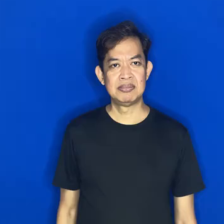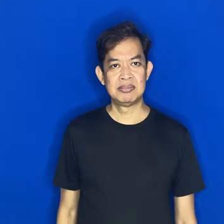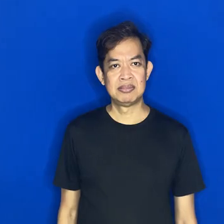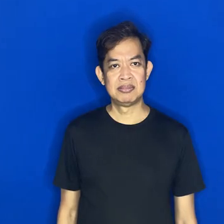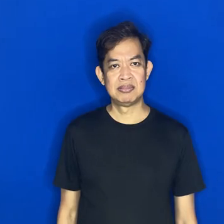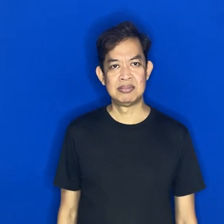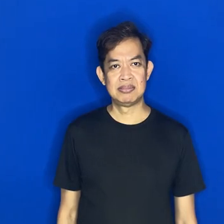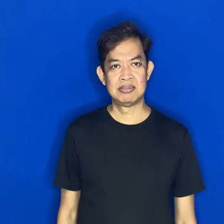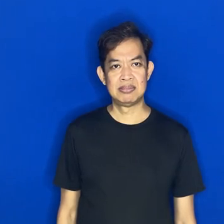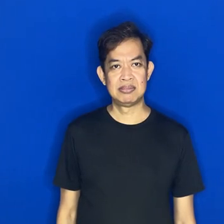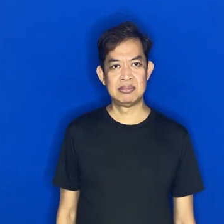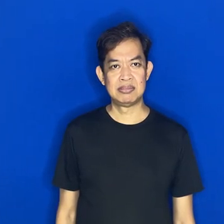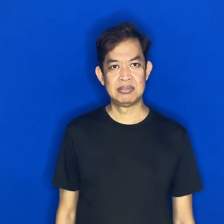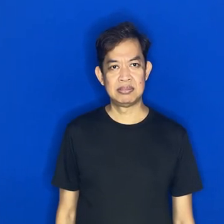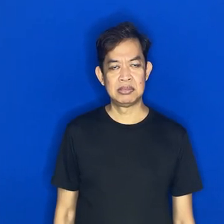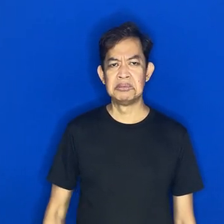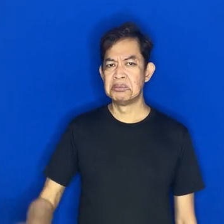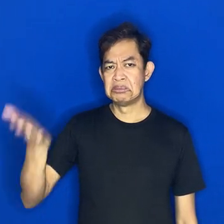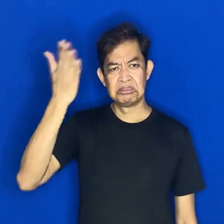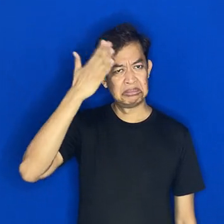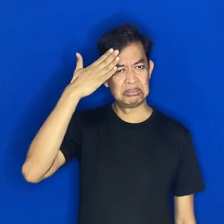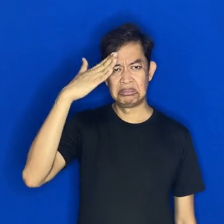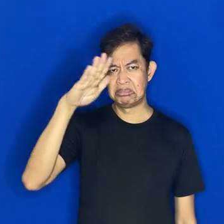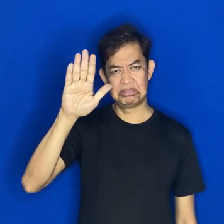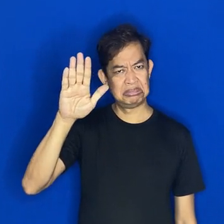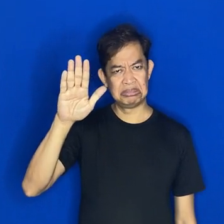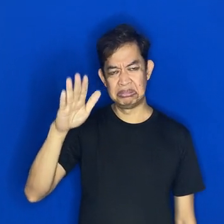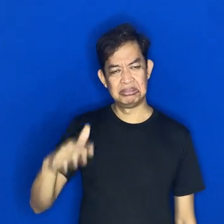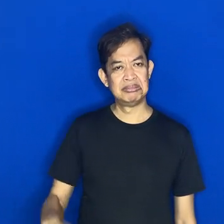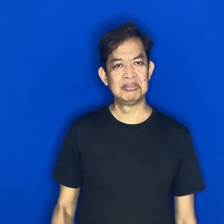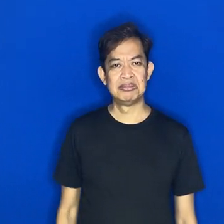don’t know